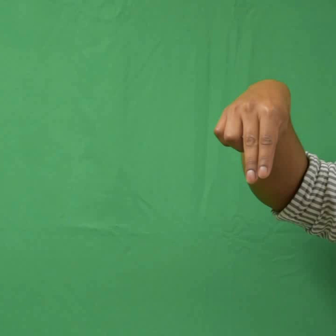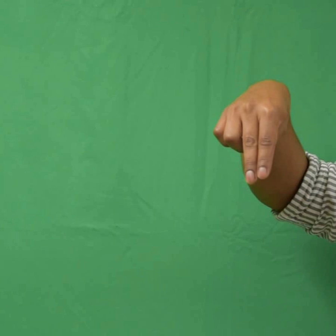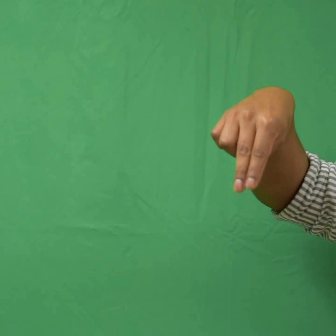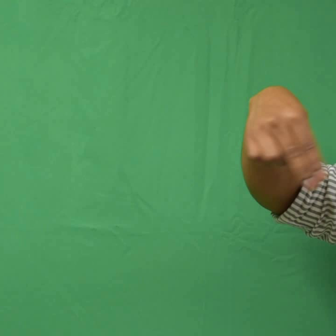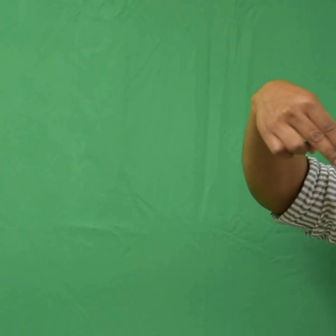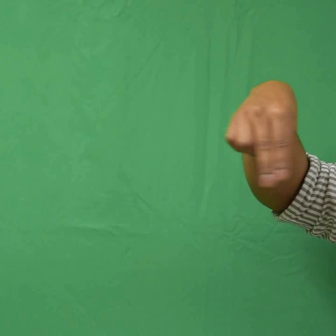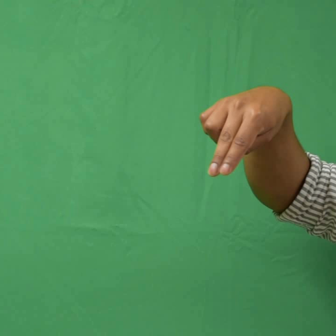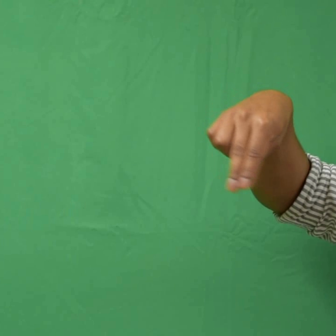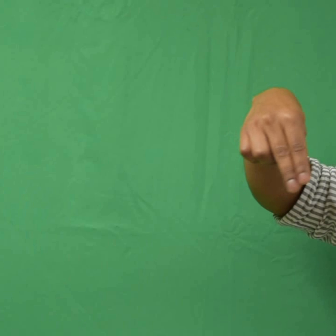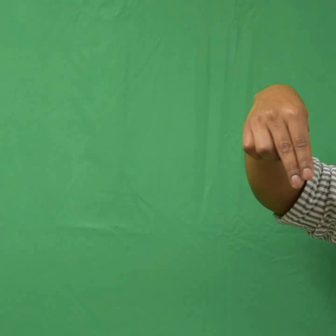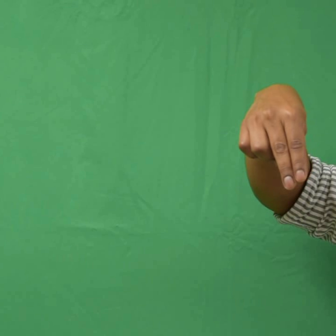Ñ